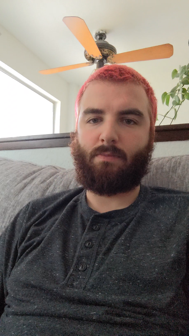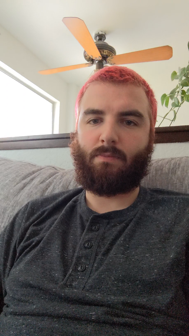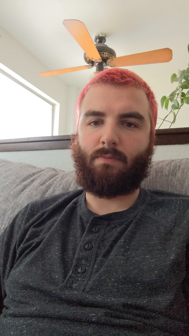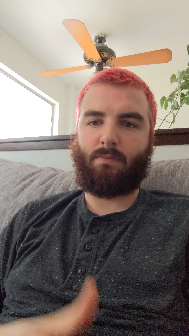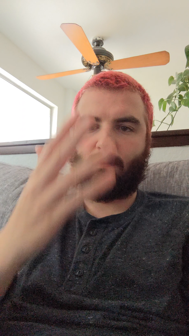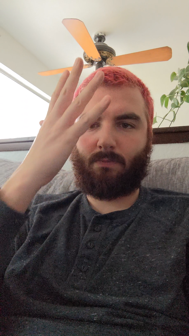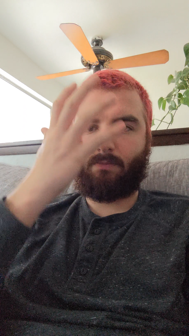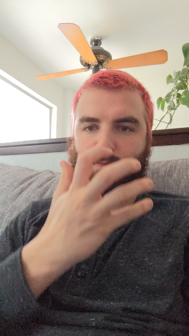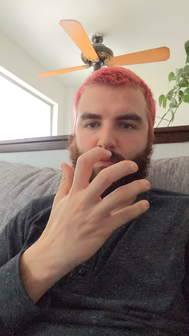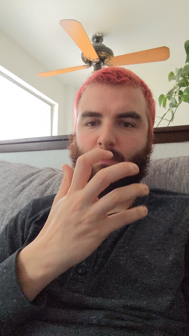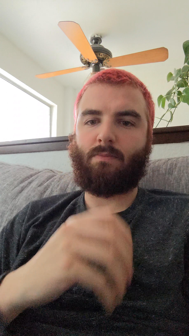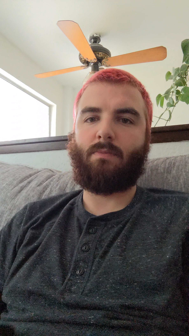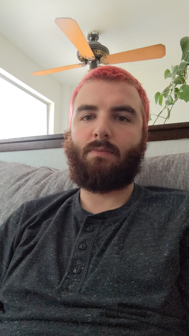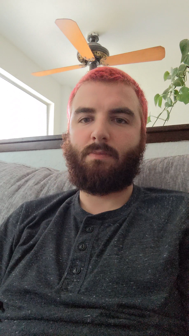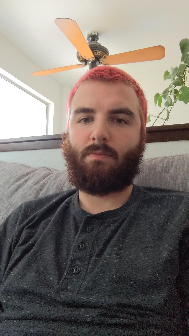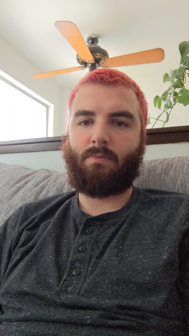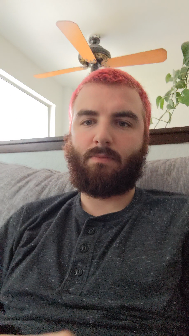dark